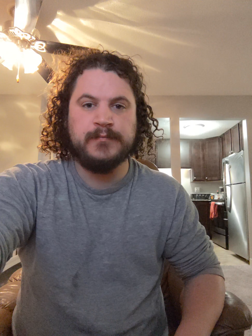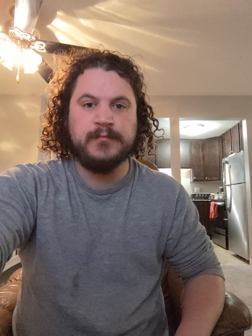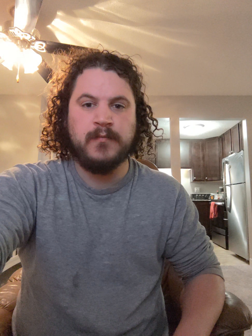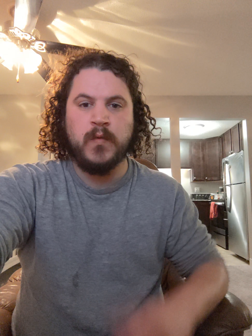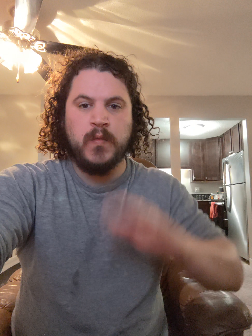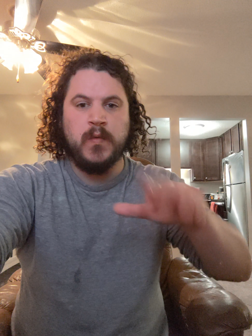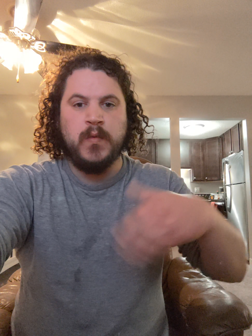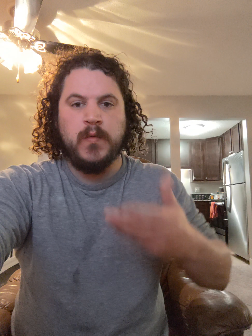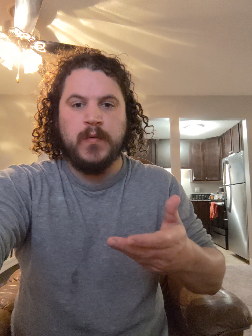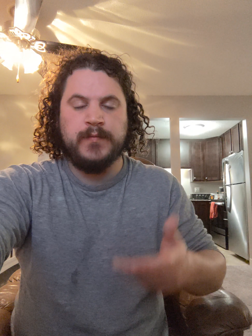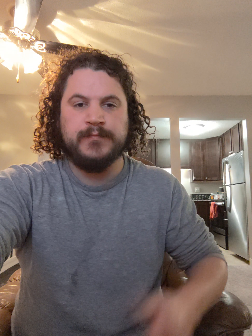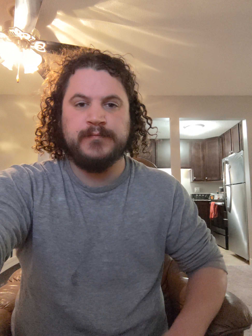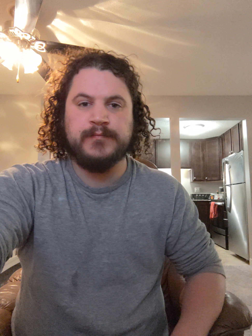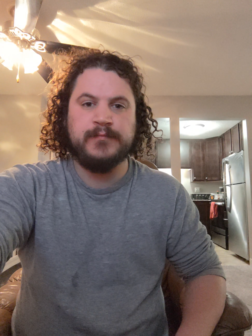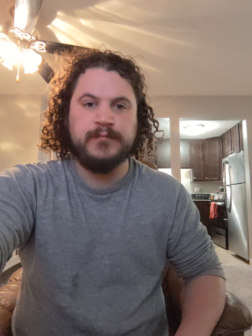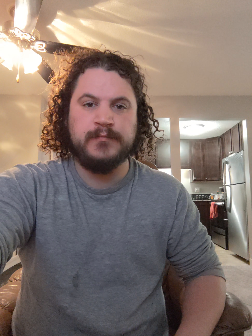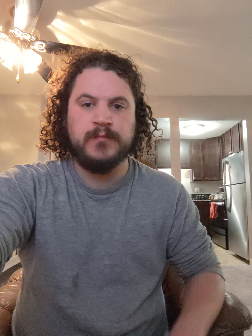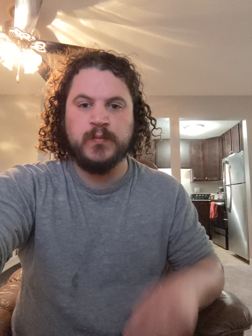all